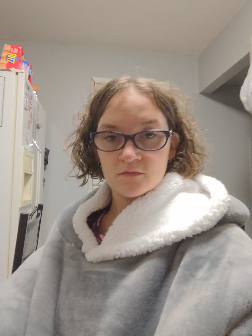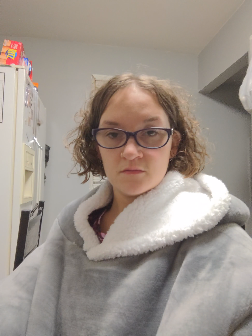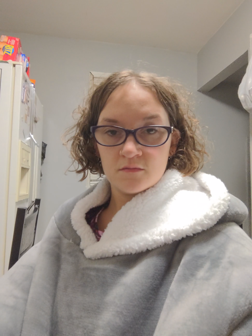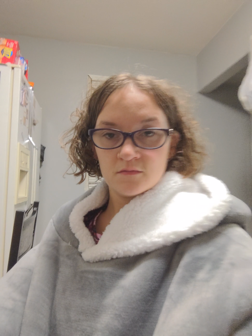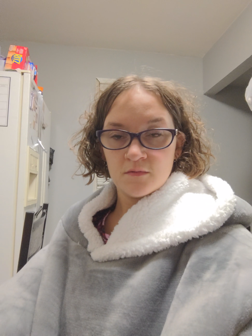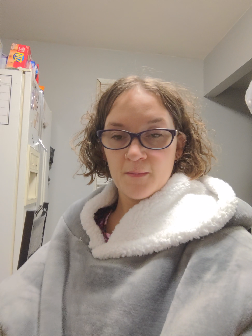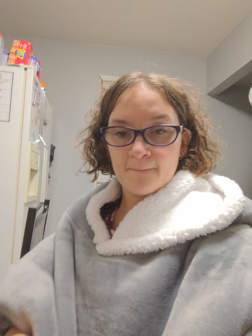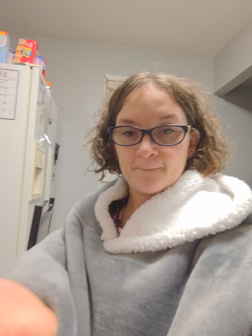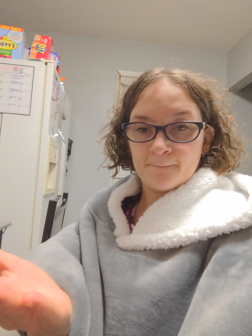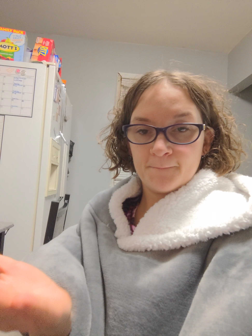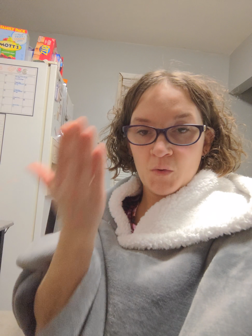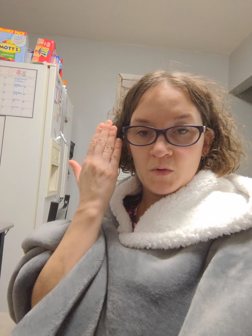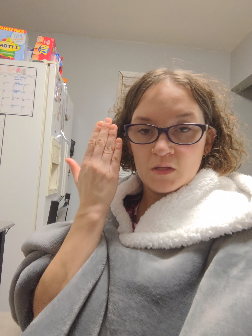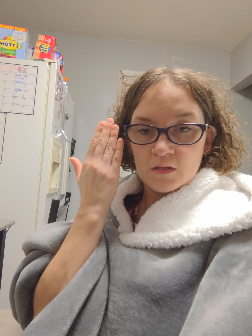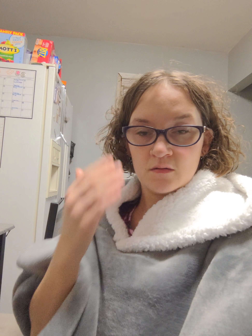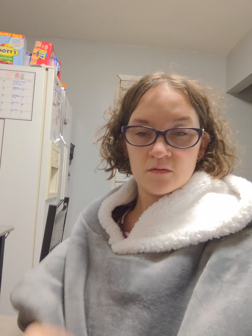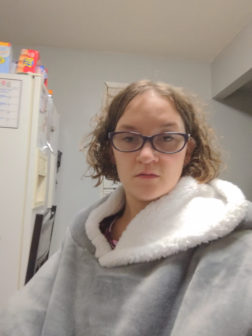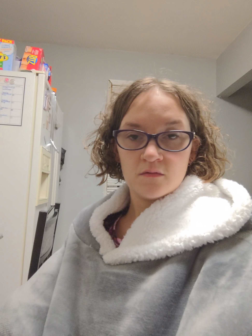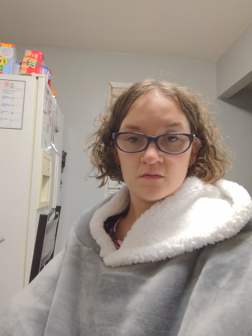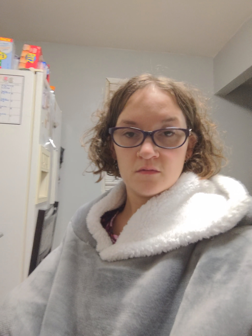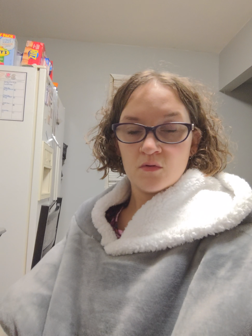morning